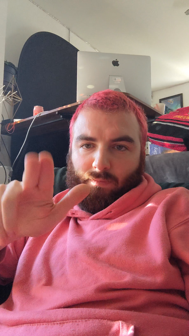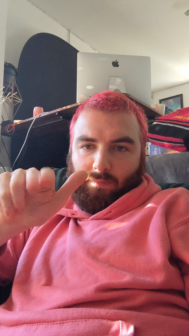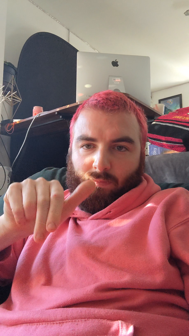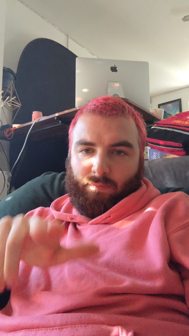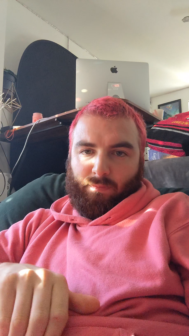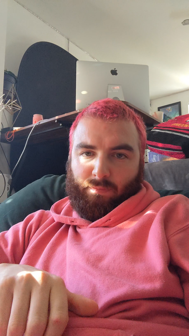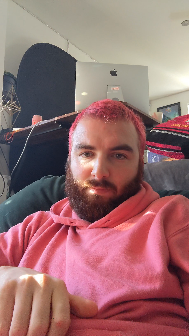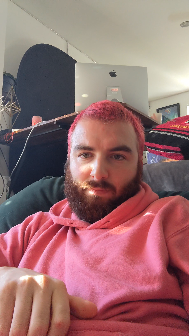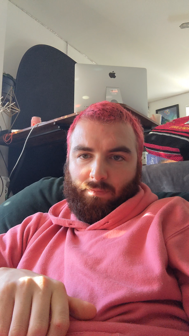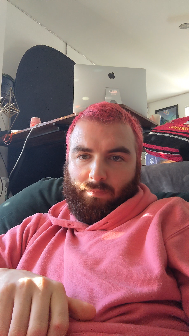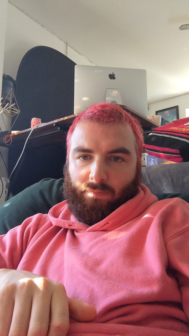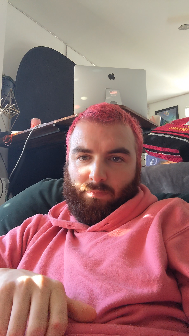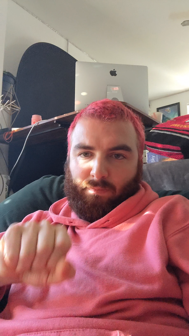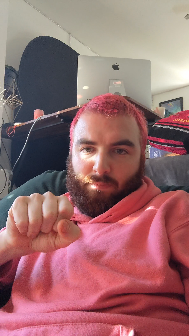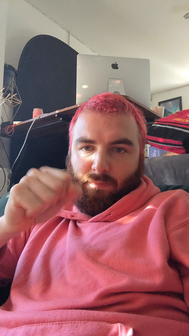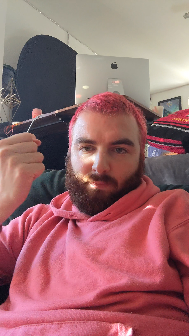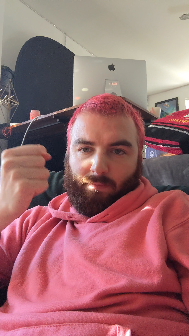break